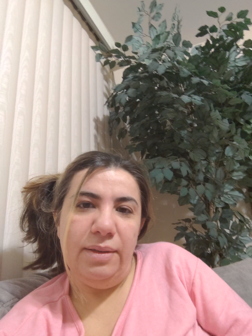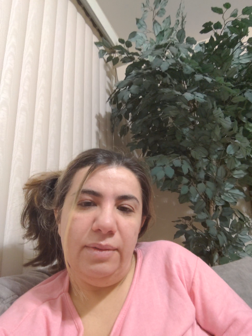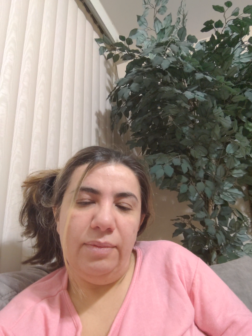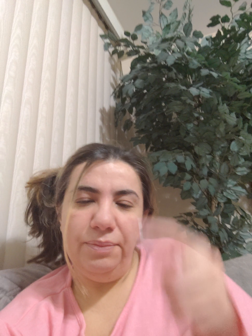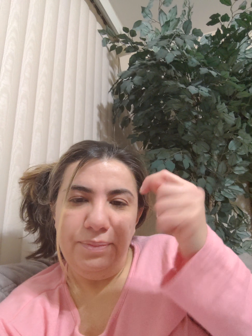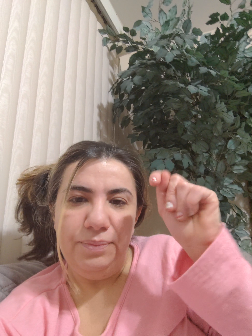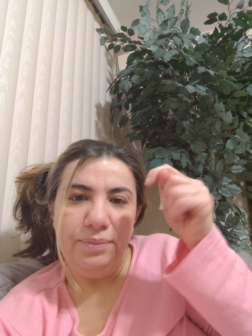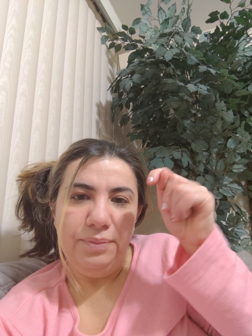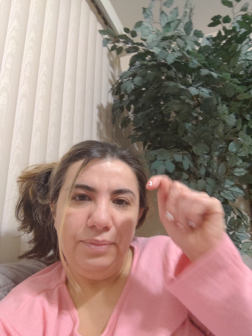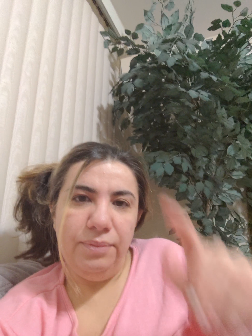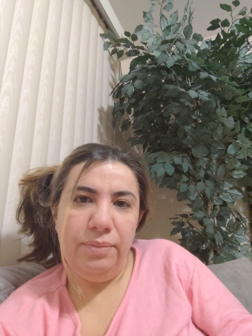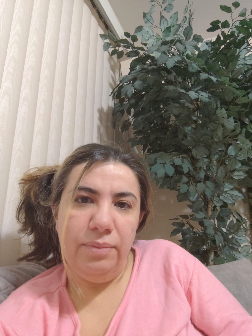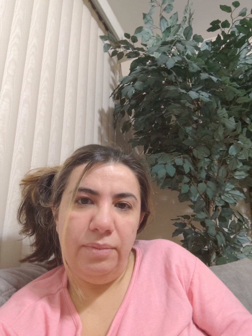toy